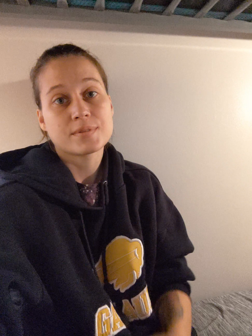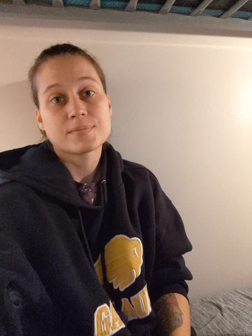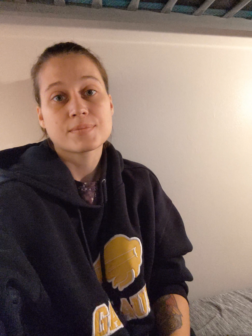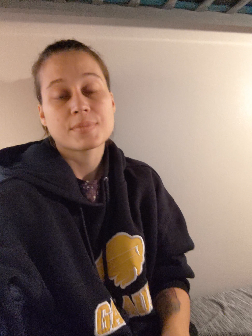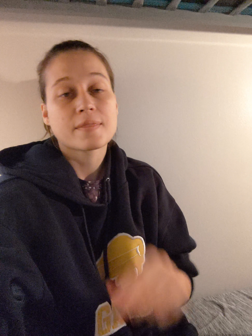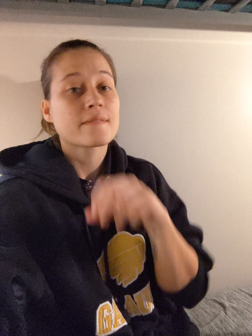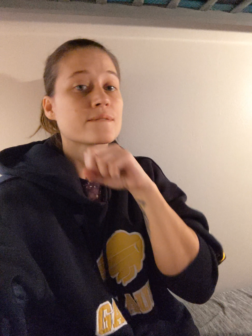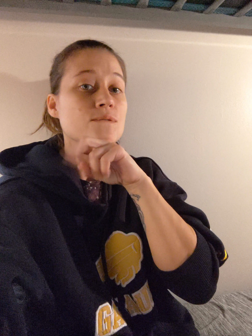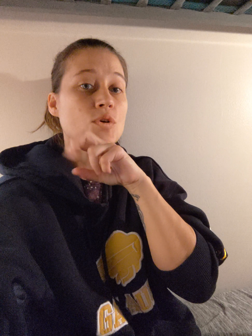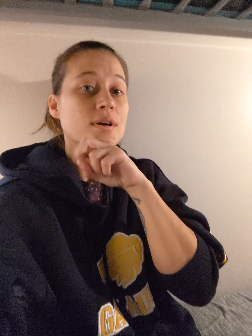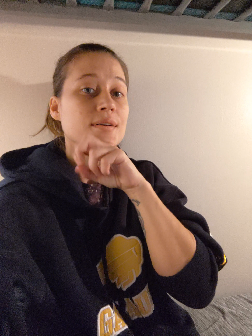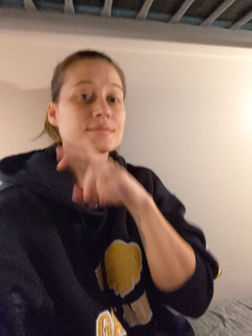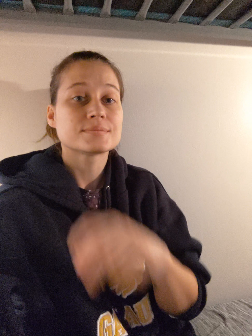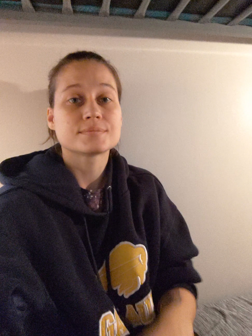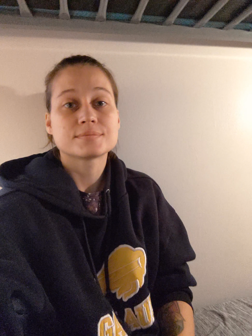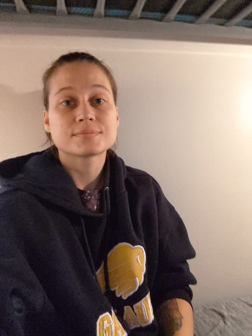frog